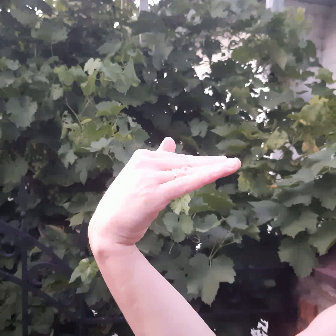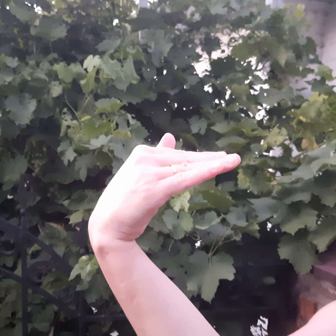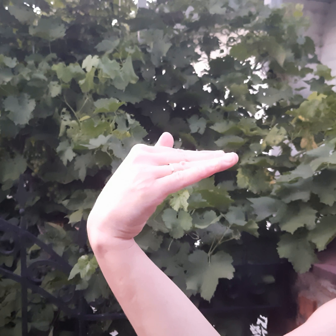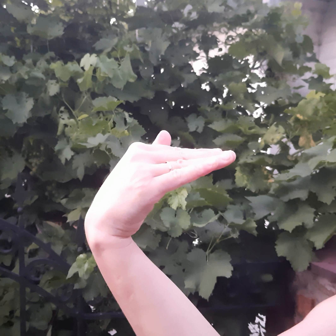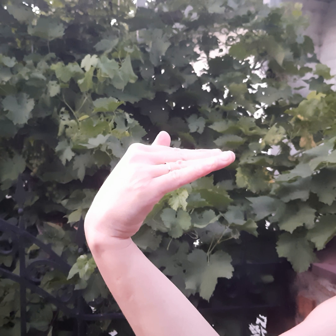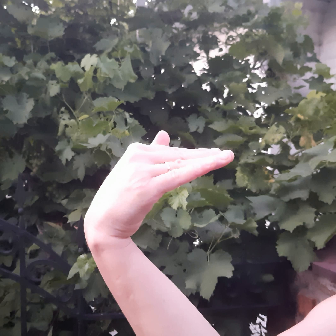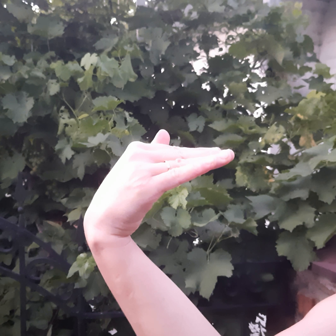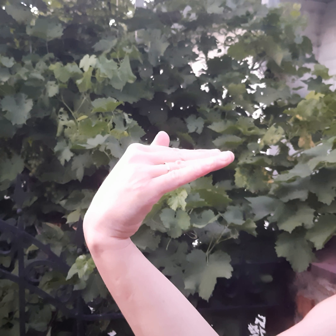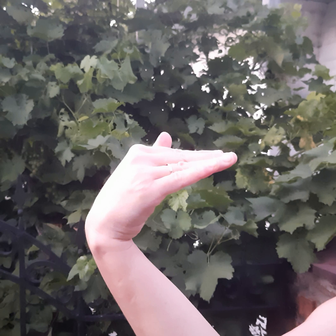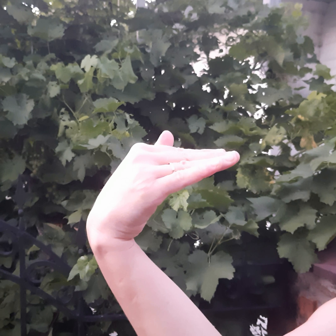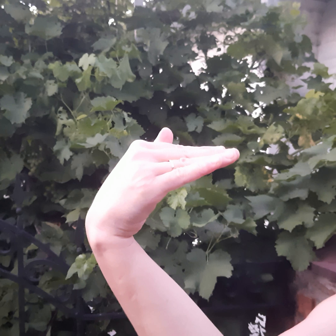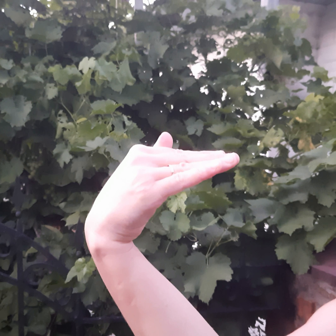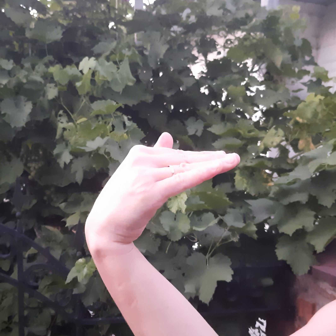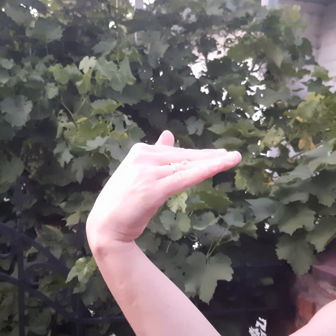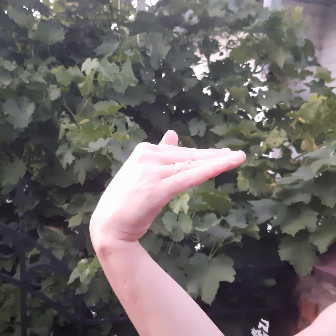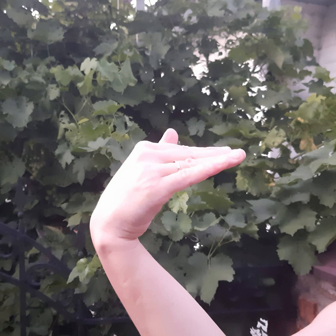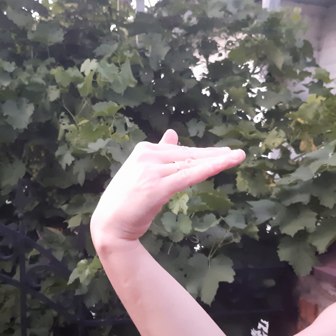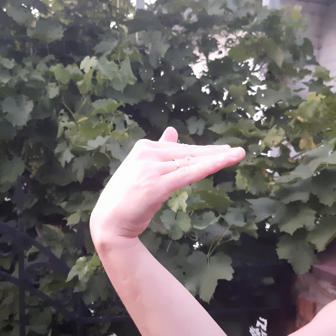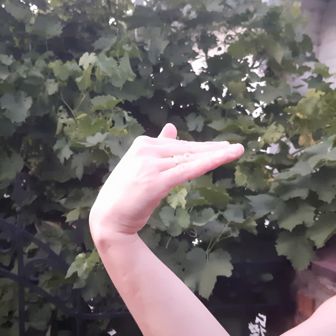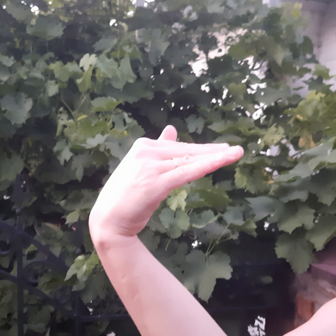Ф